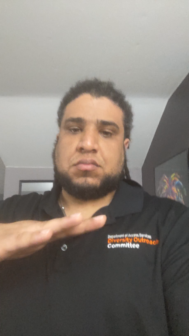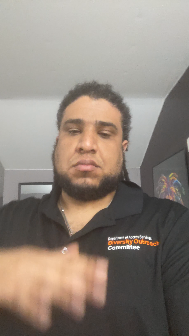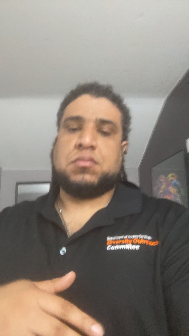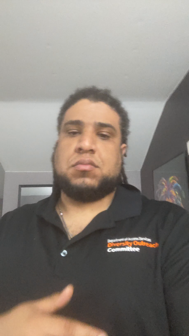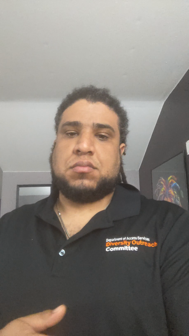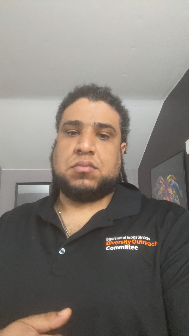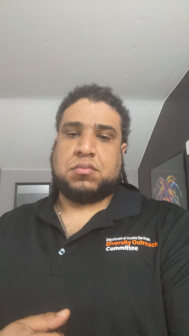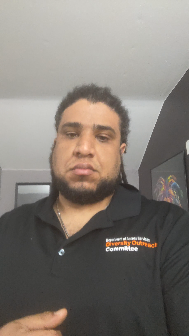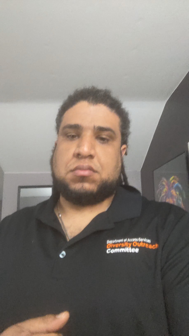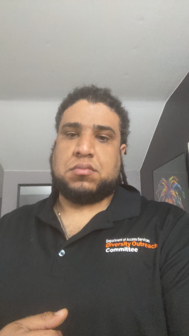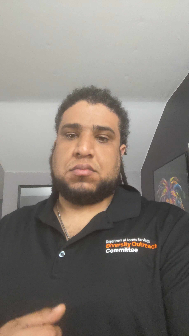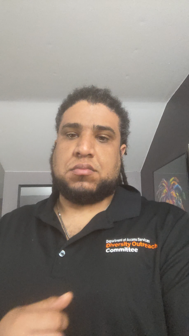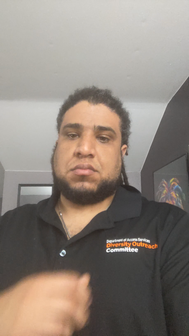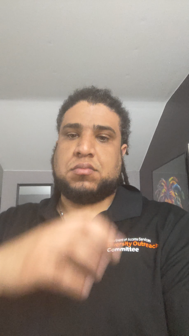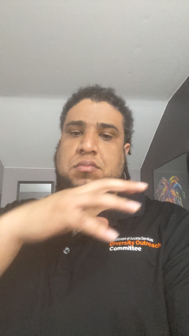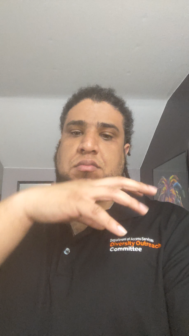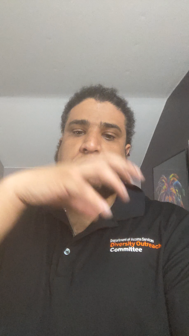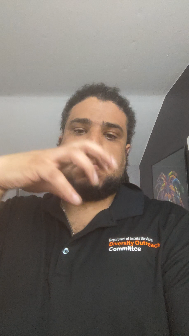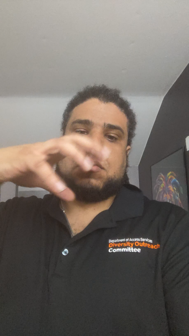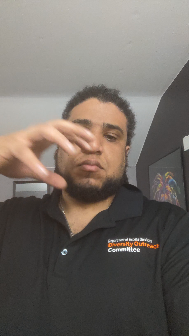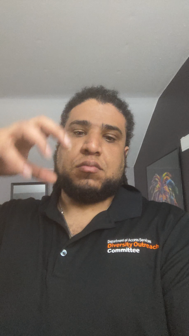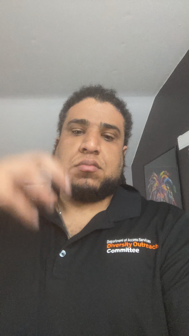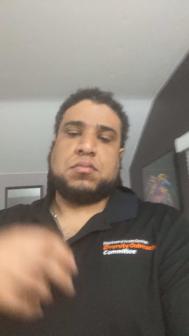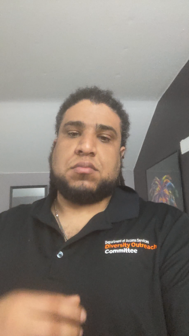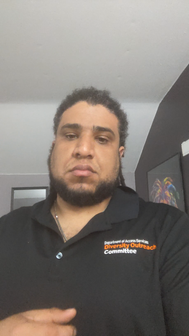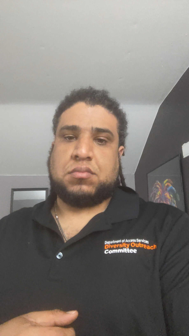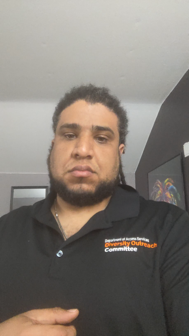bubbles